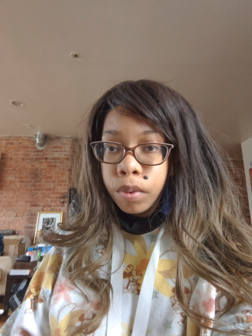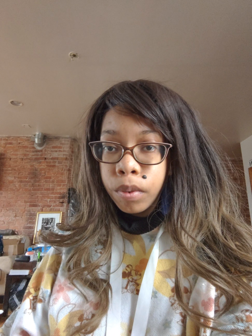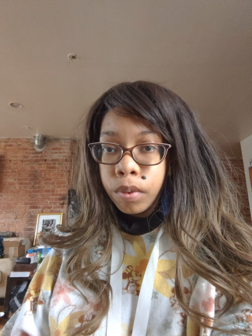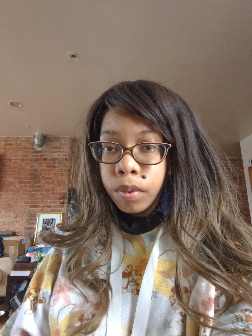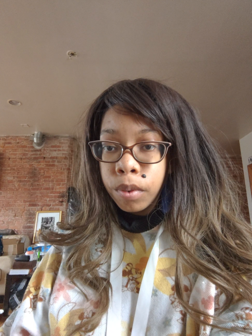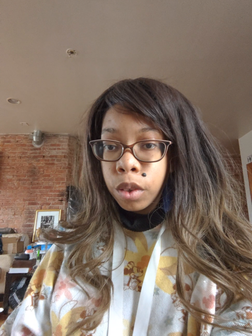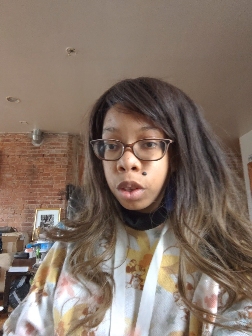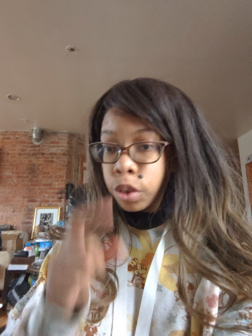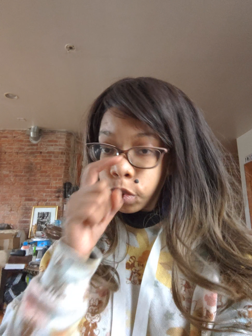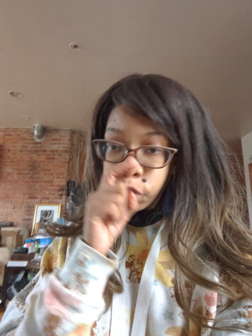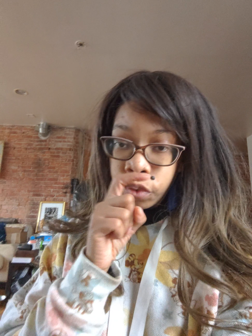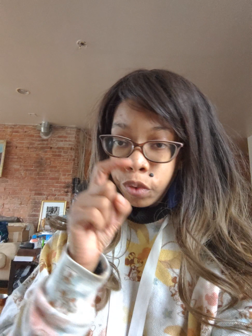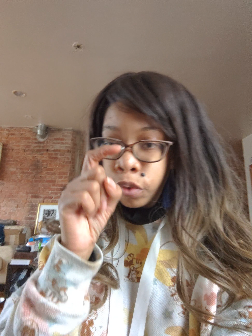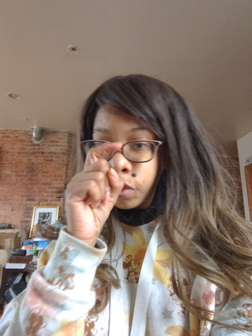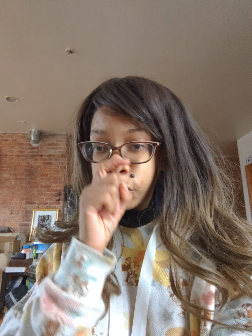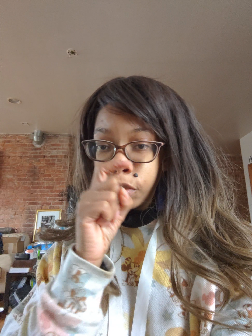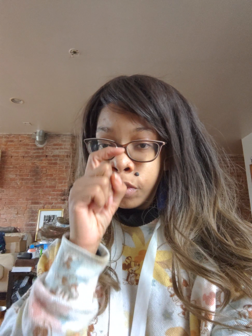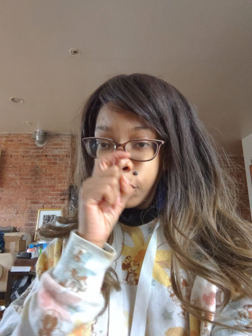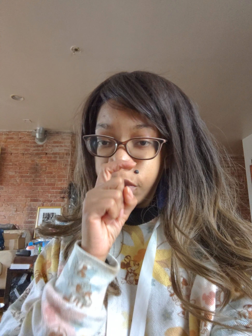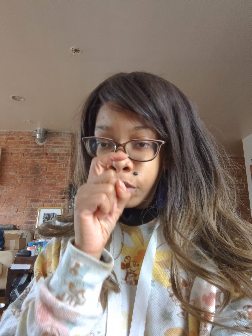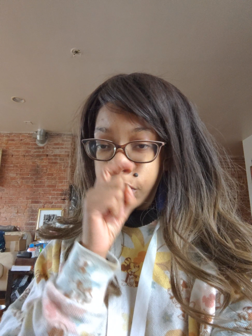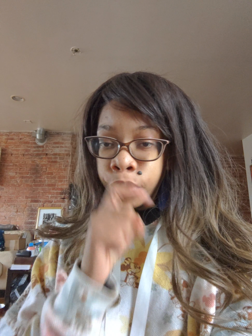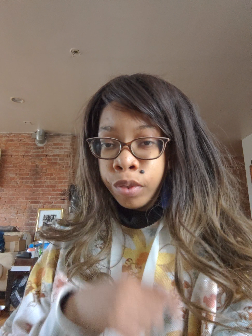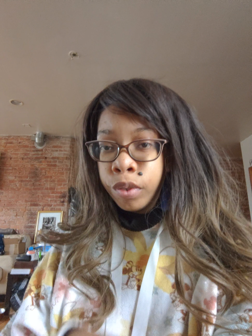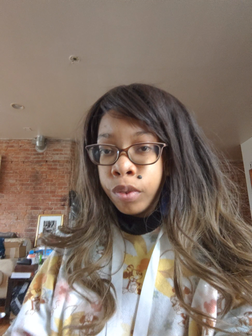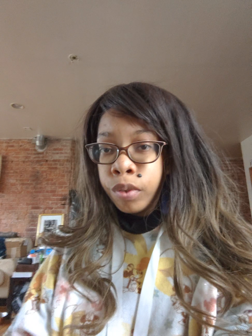doll